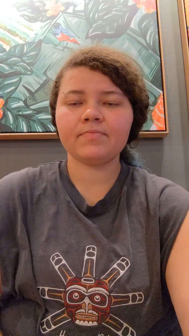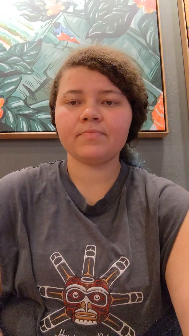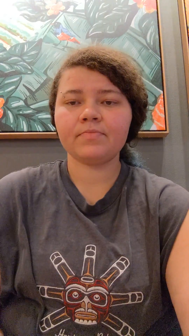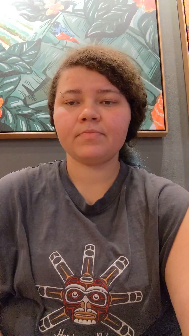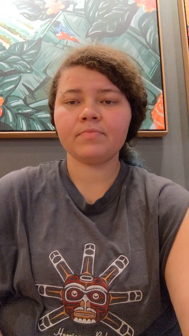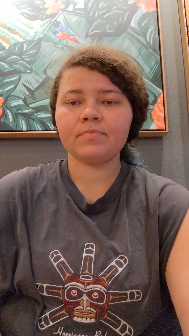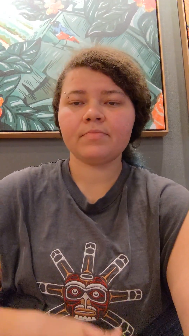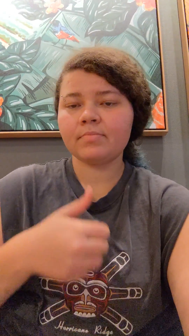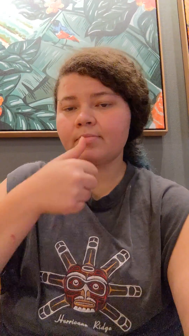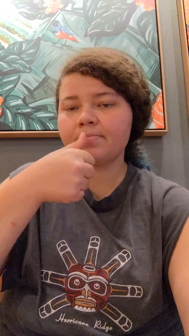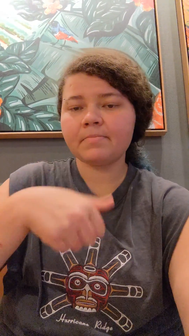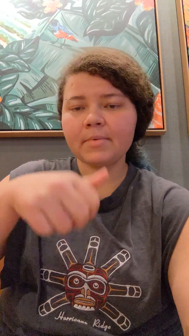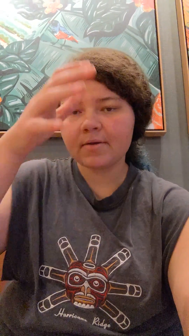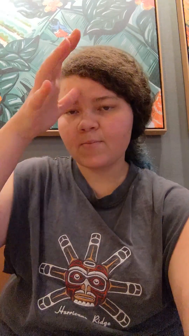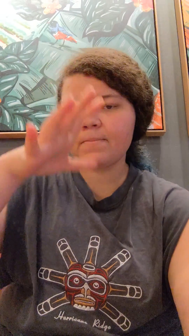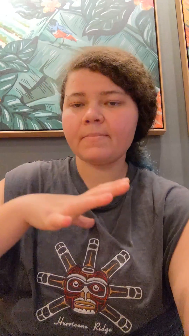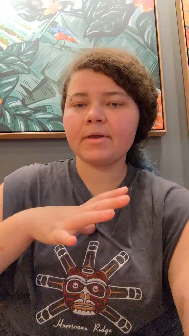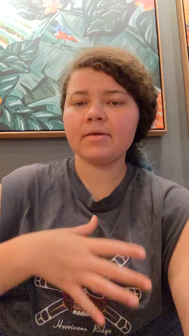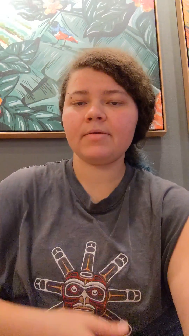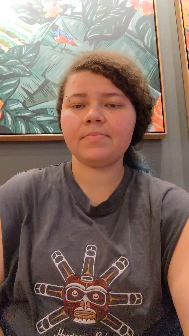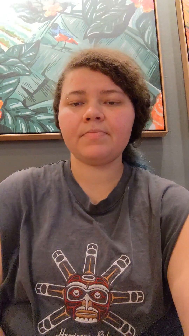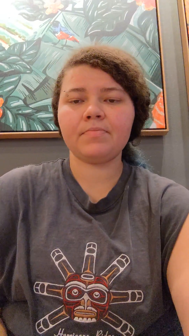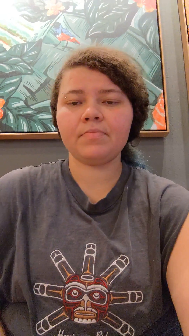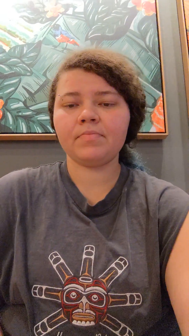mailman